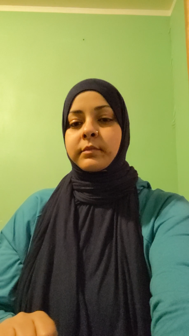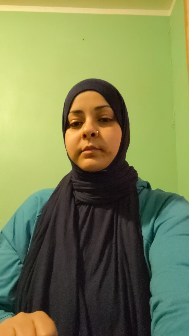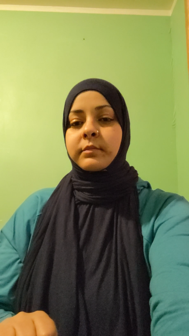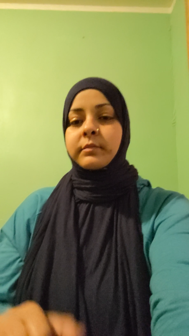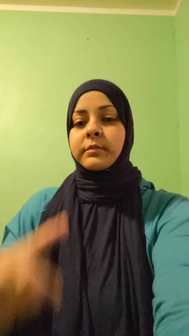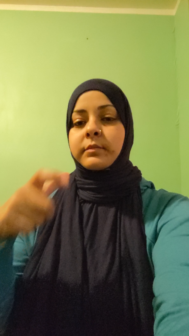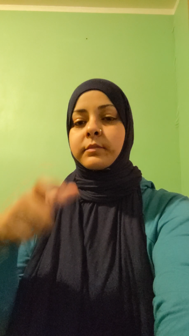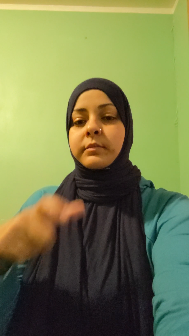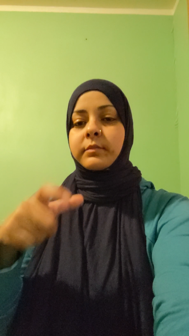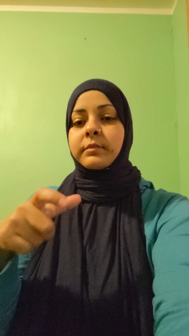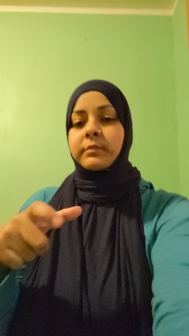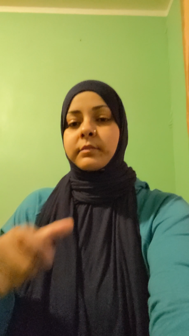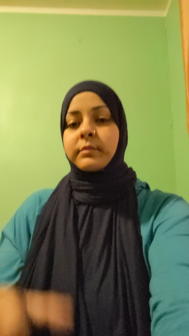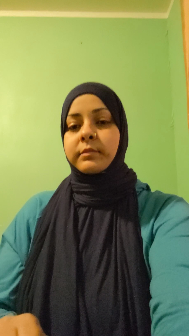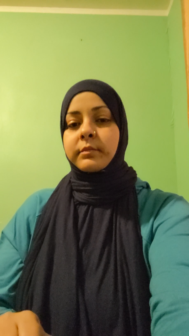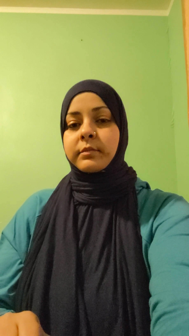plate